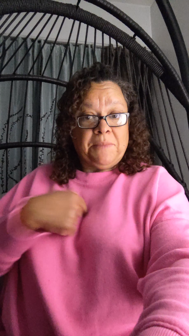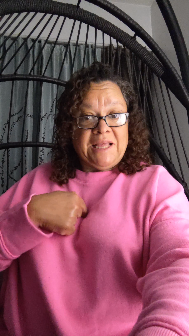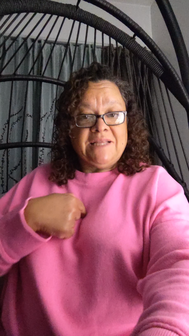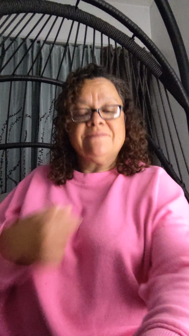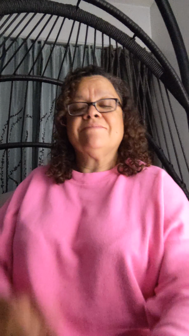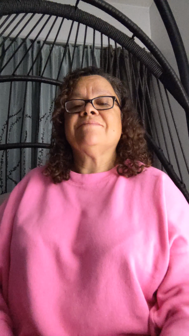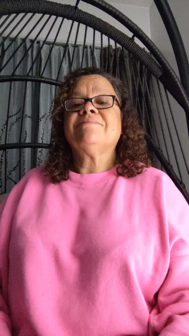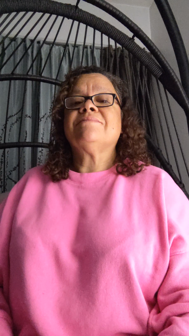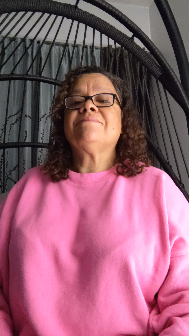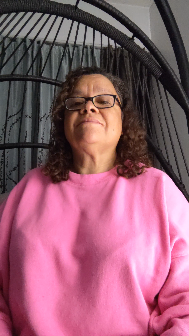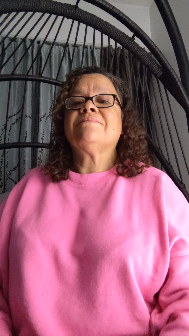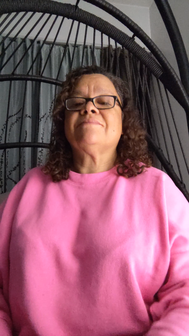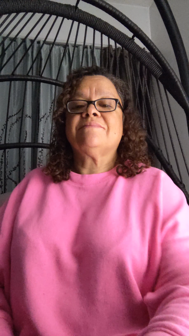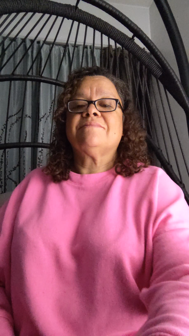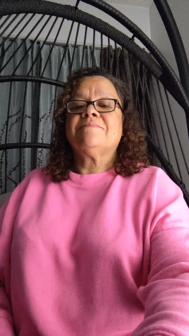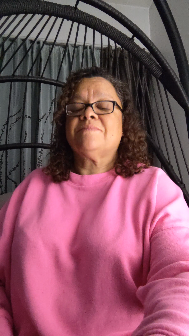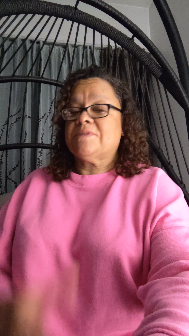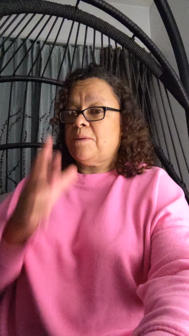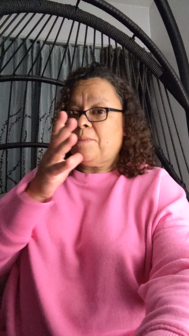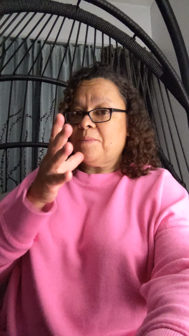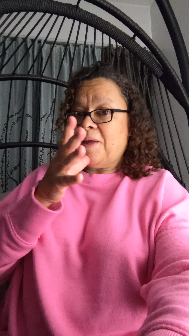mommy